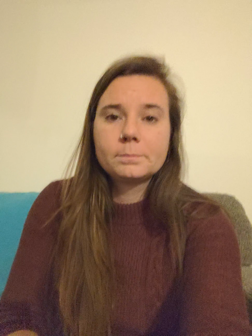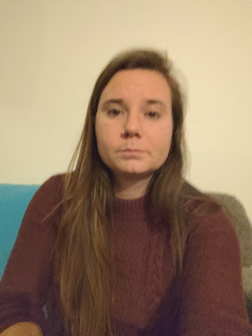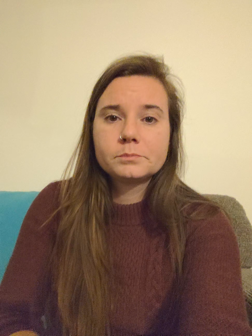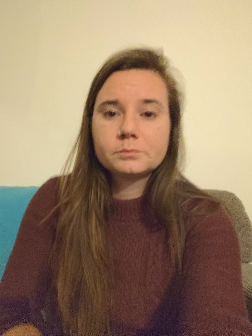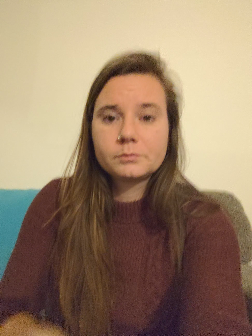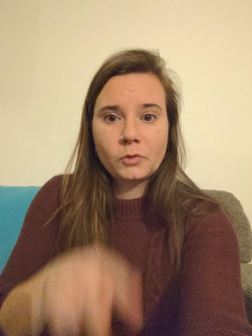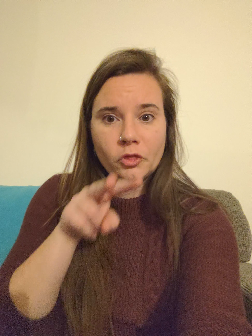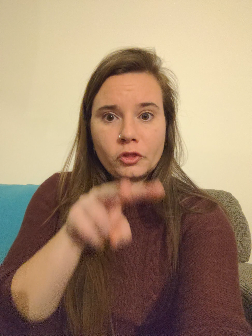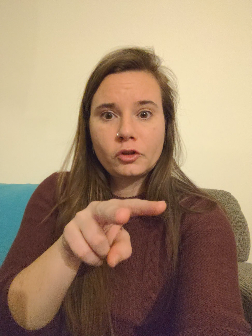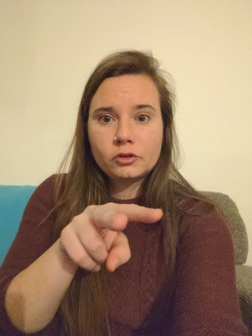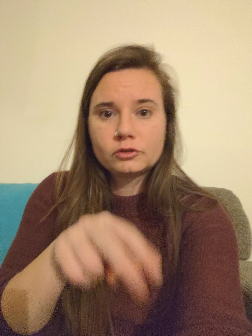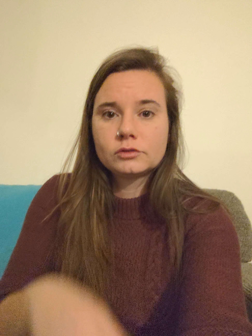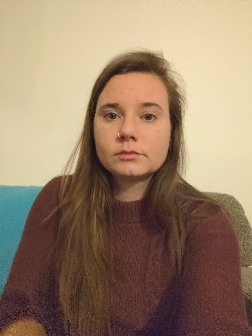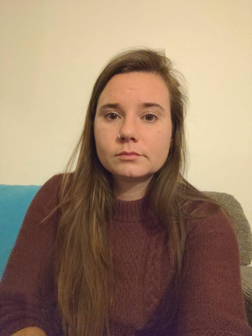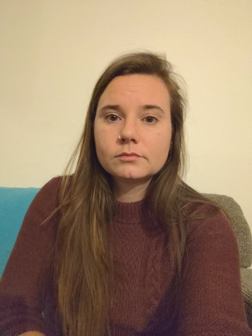look